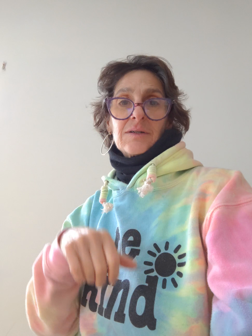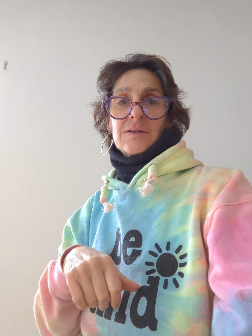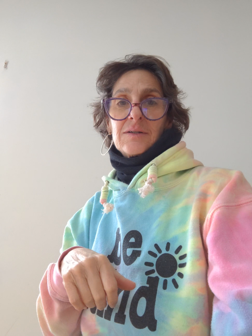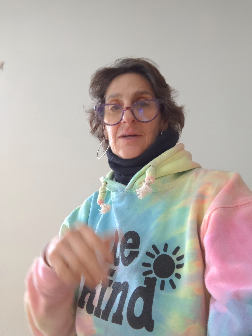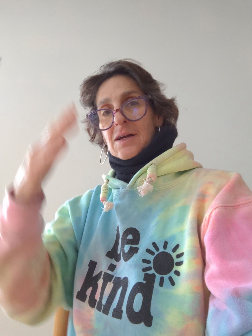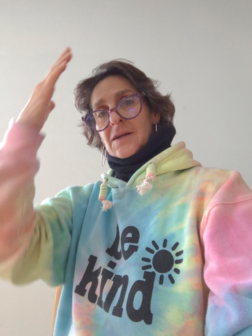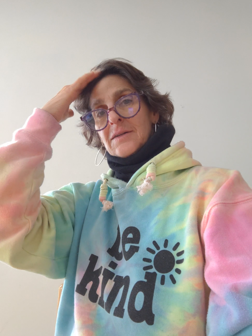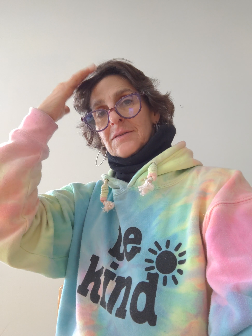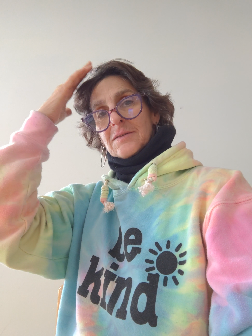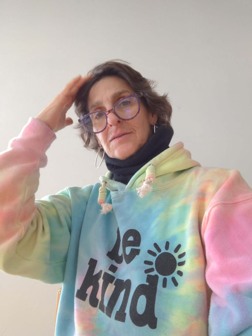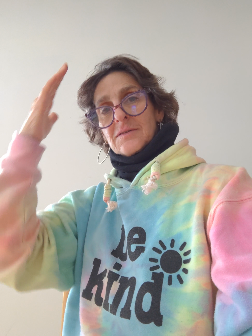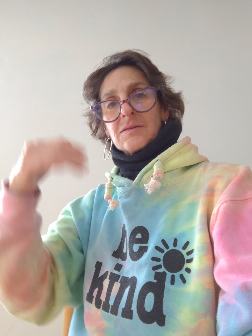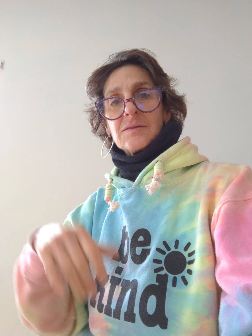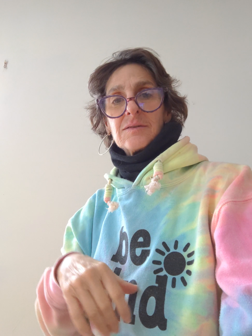hat